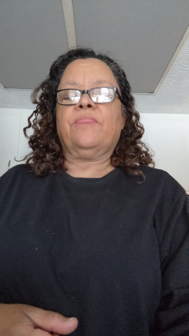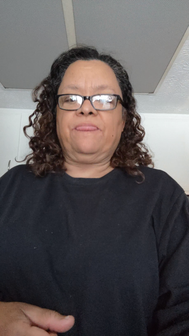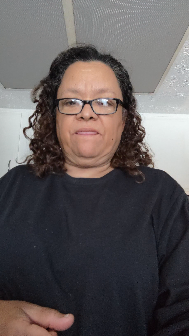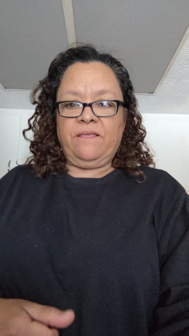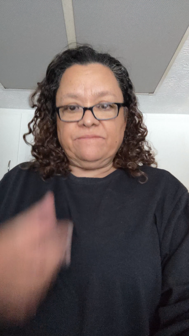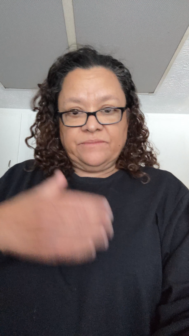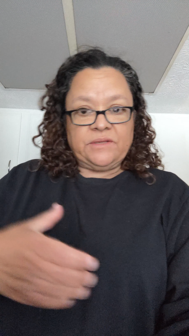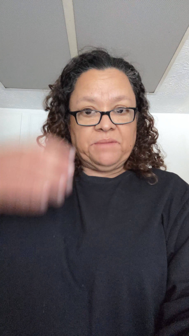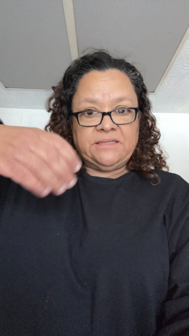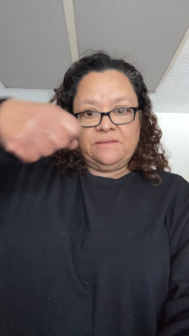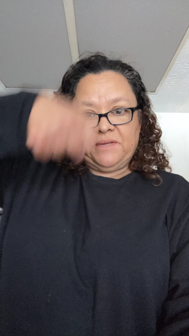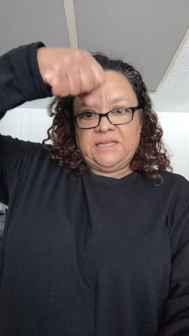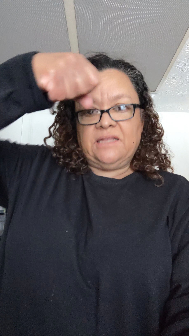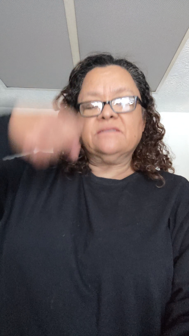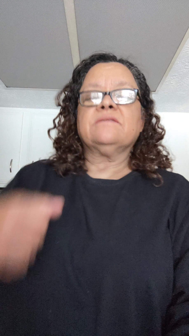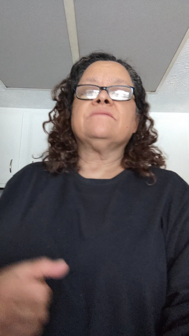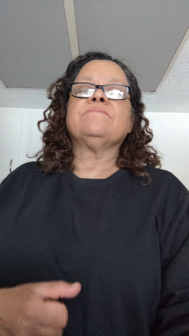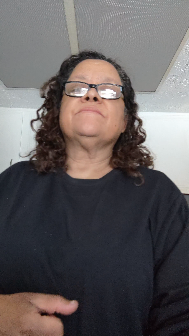basket